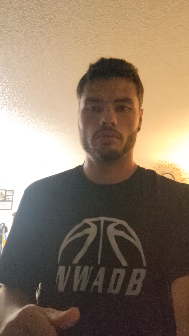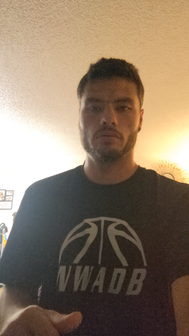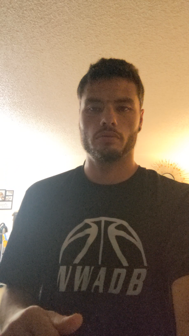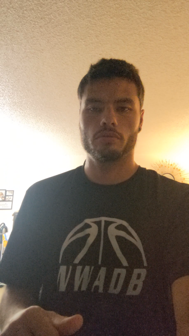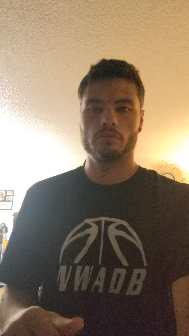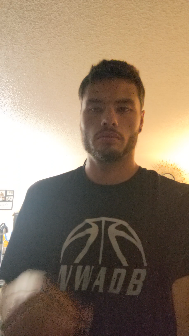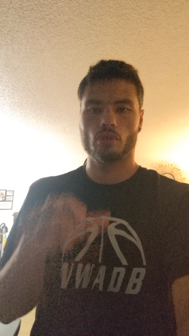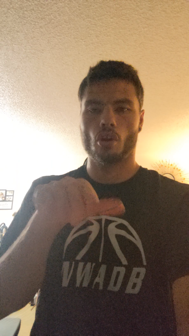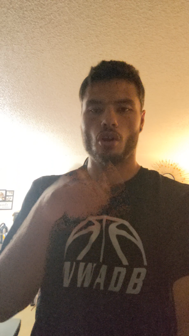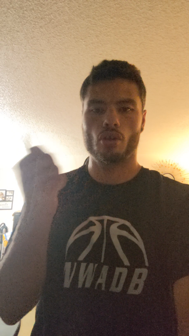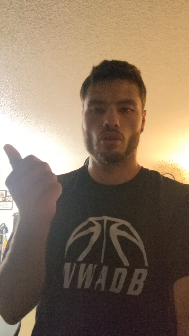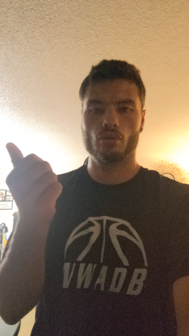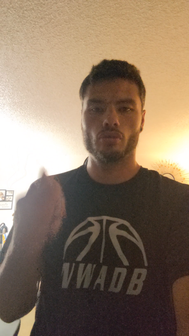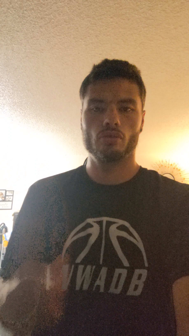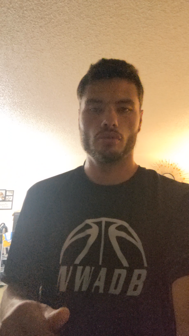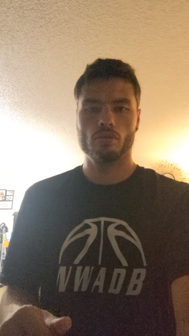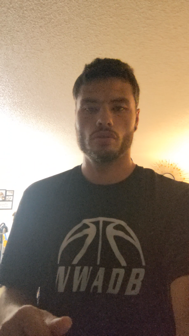other